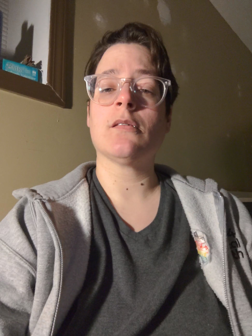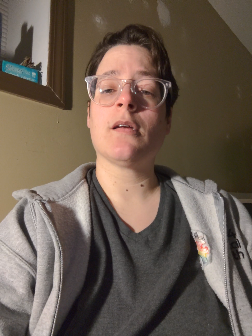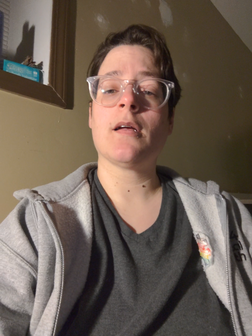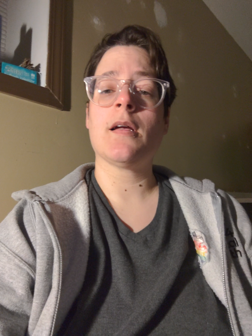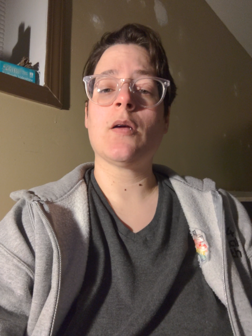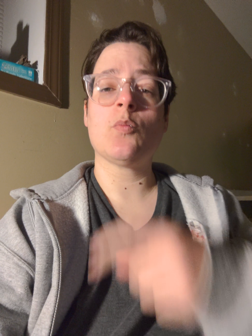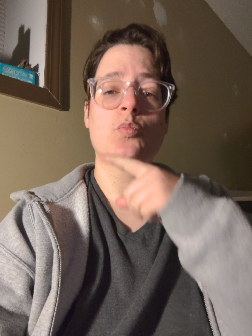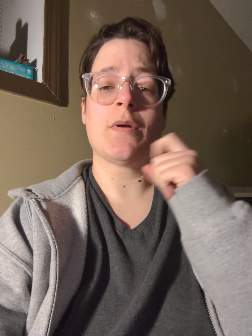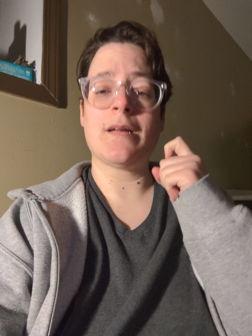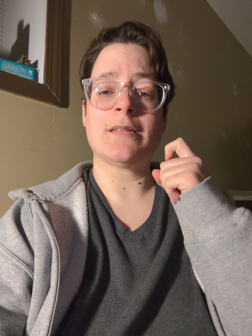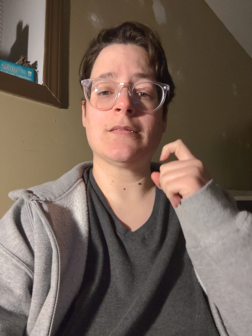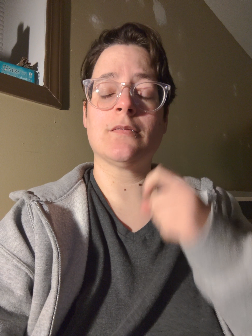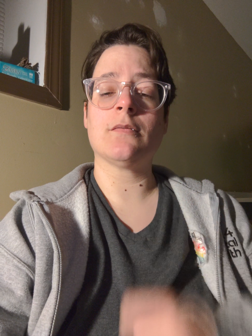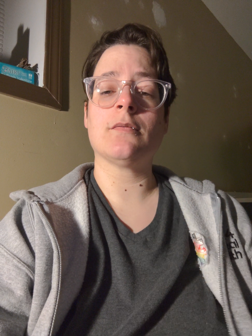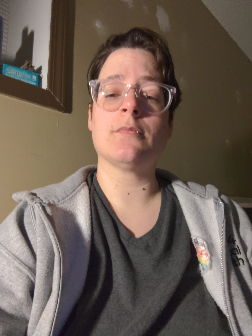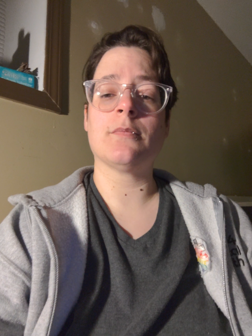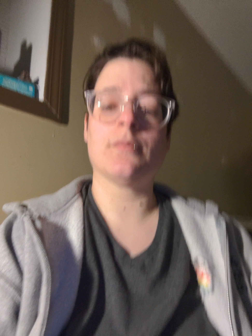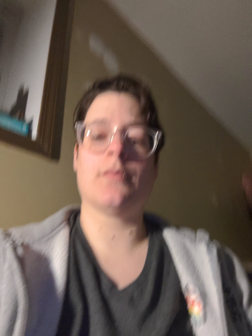dry